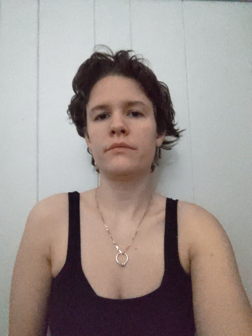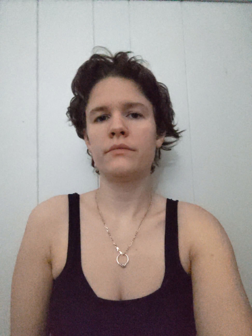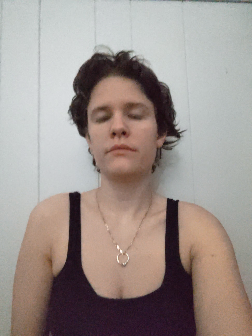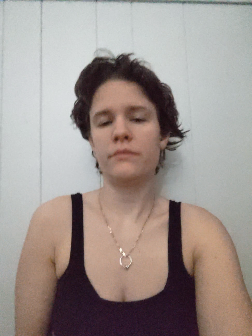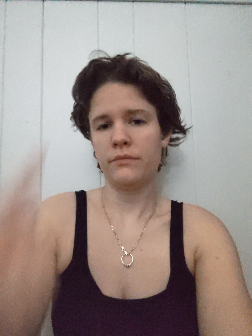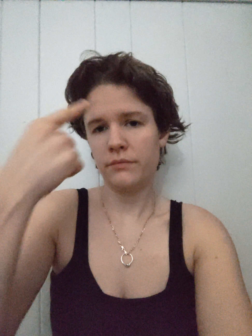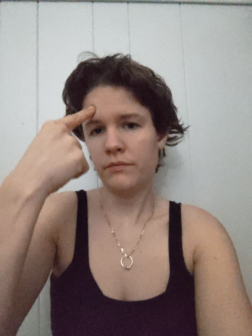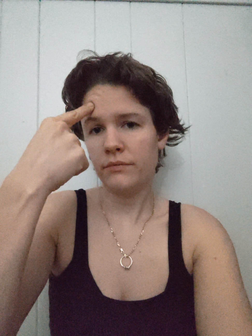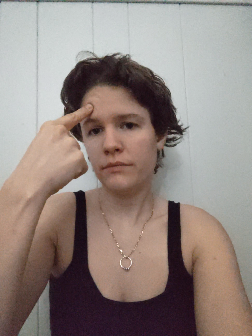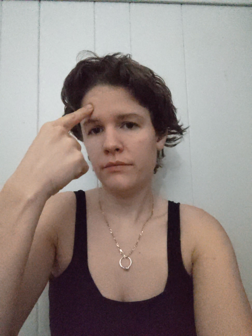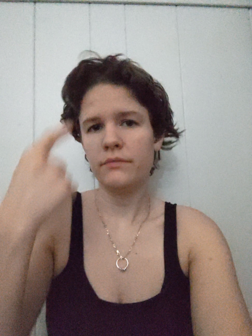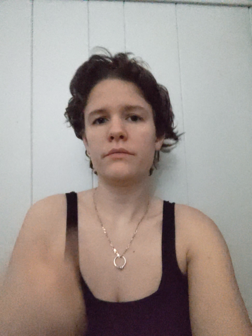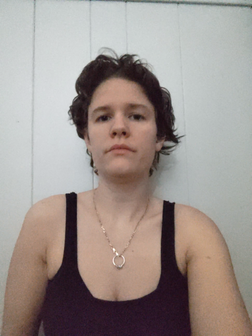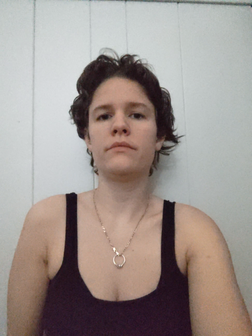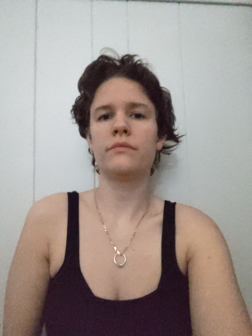think